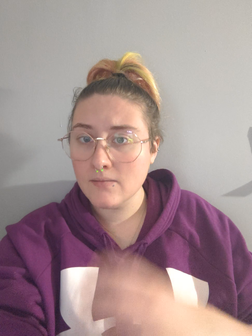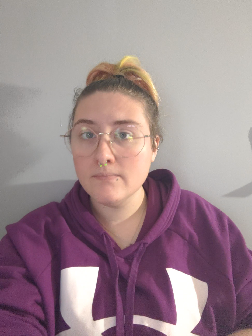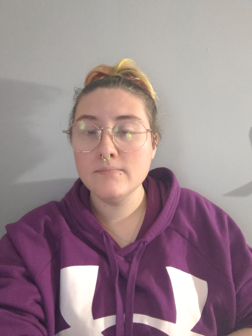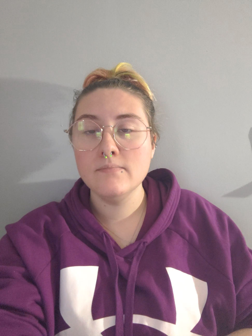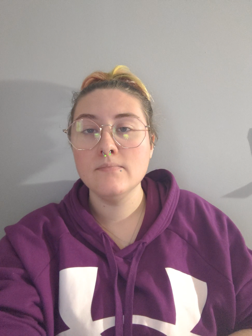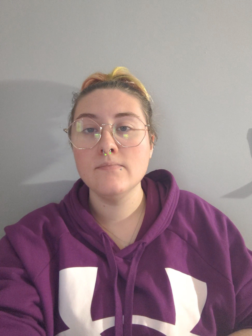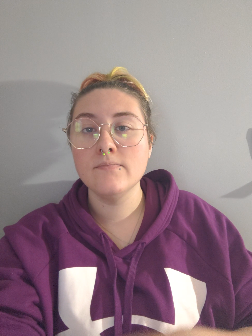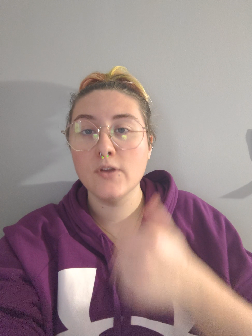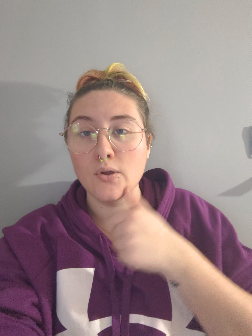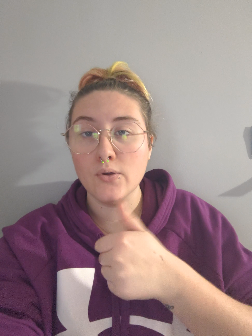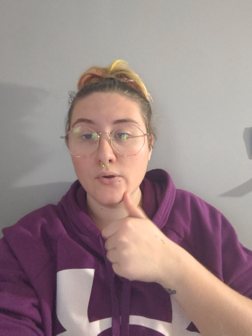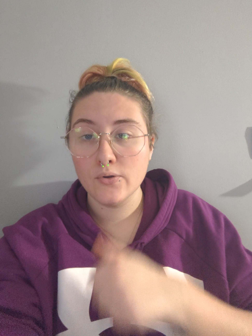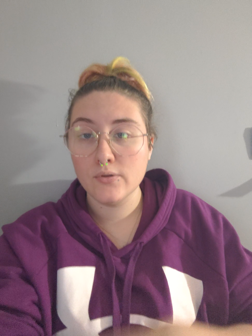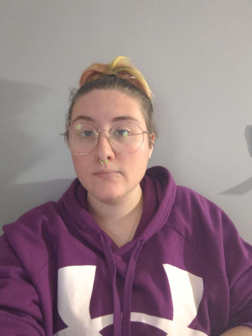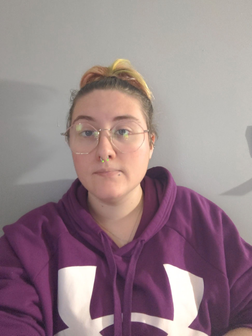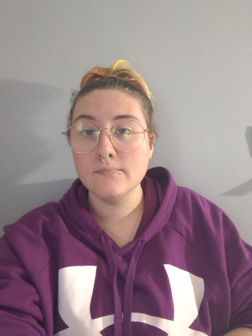girl